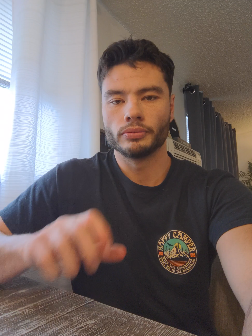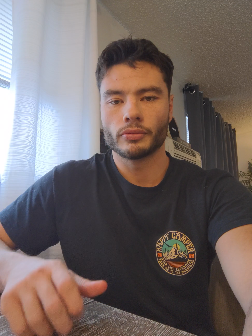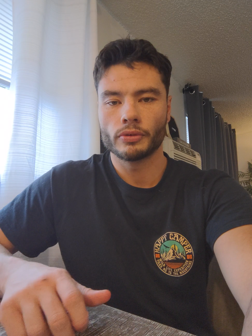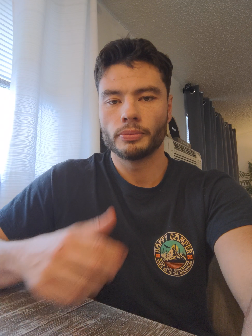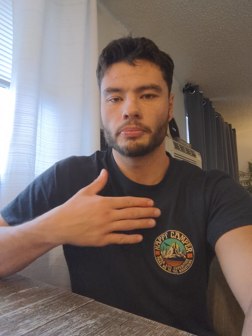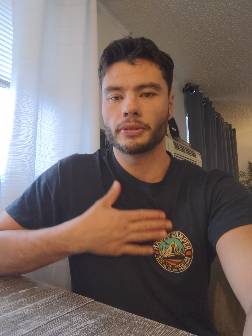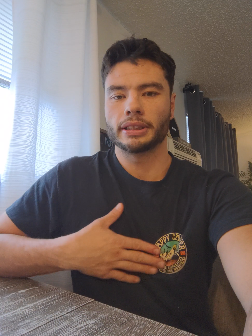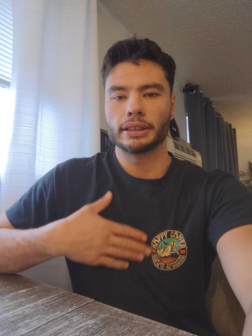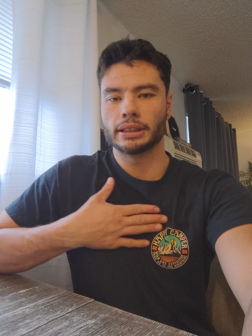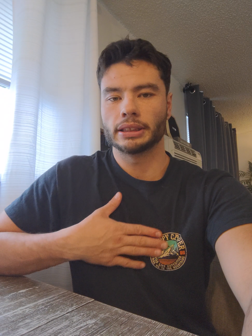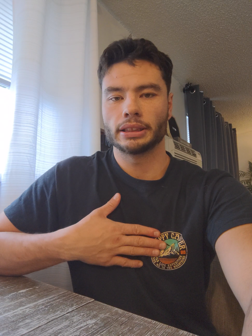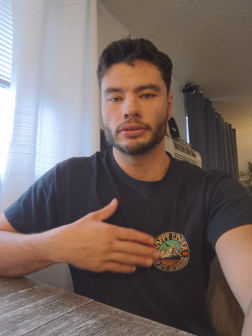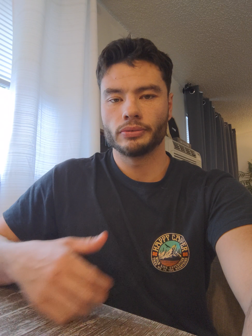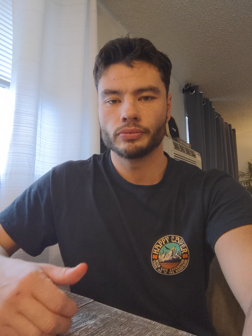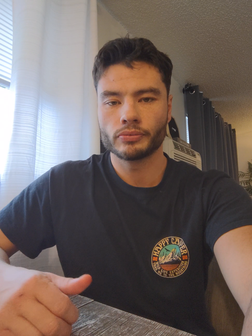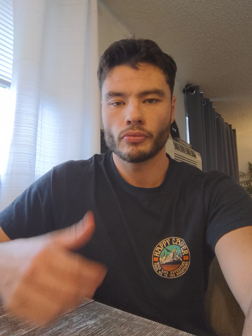please